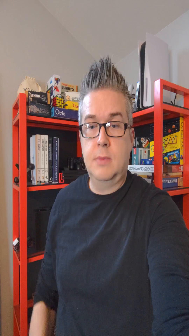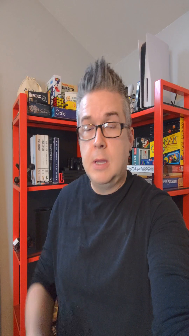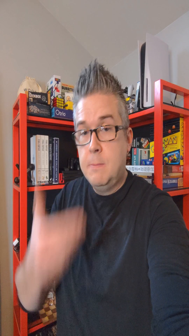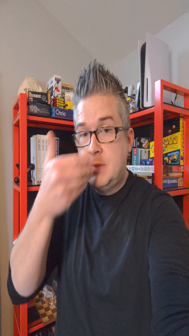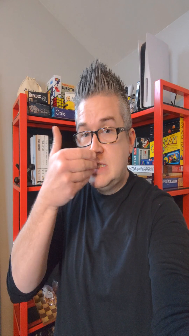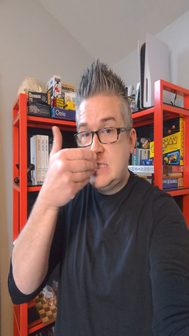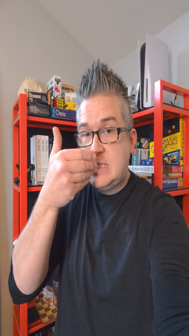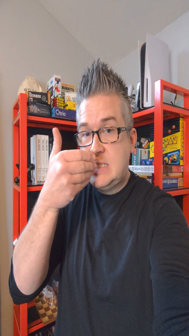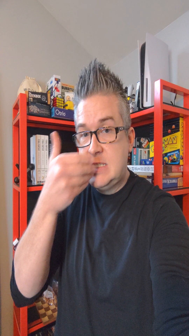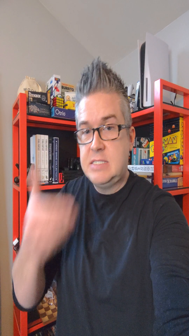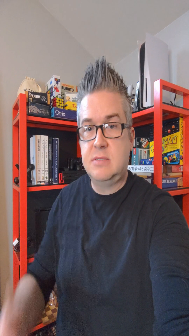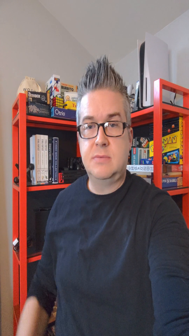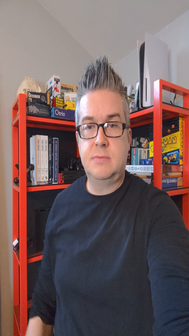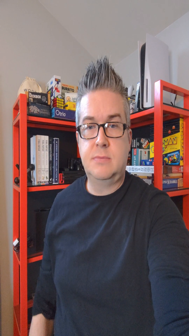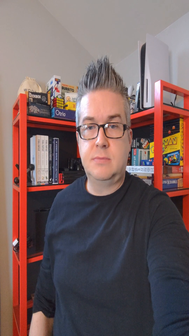pizza